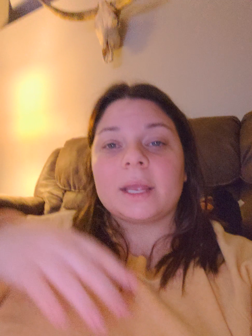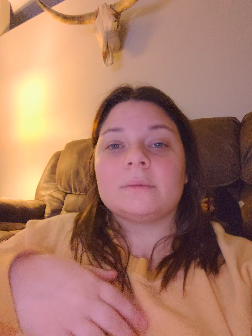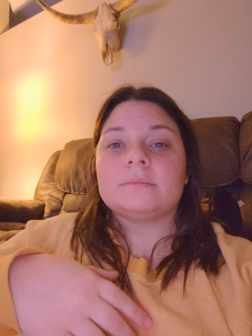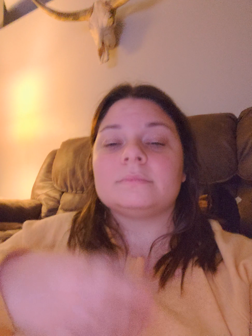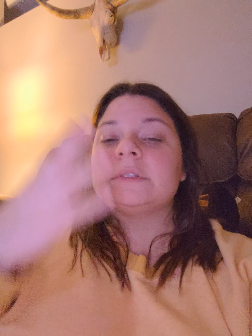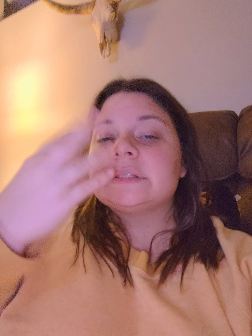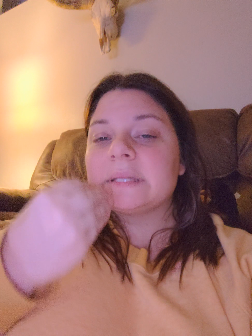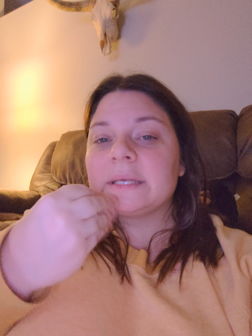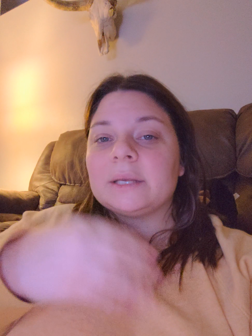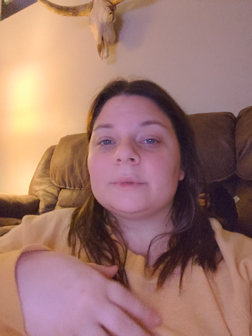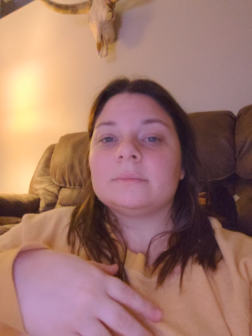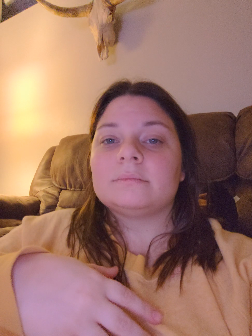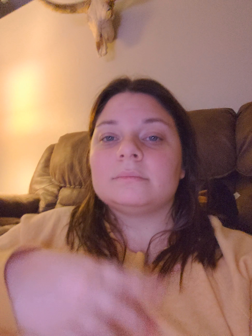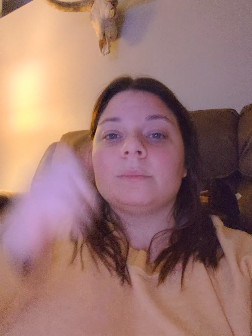sleep